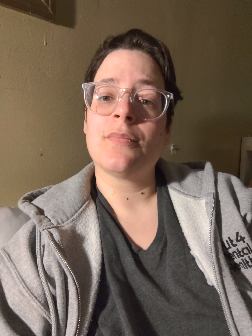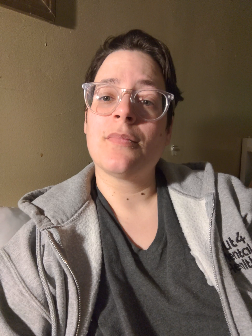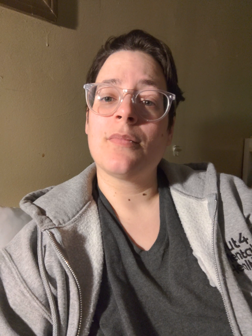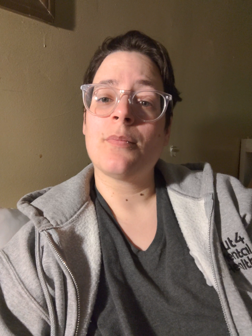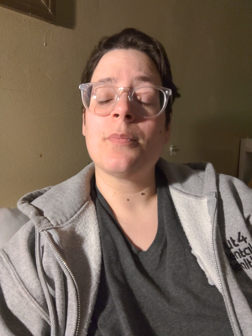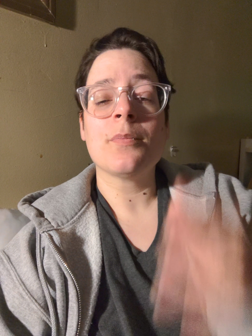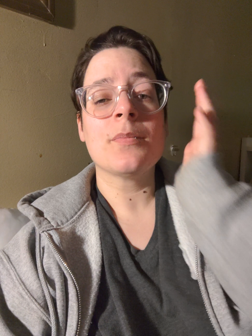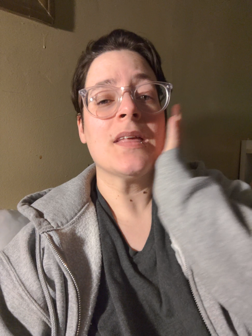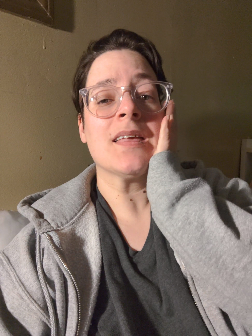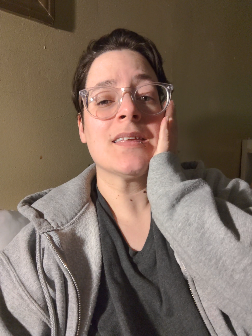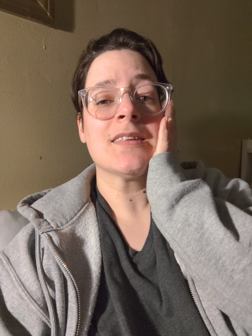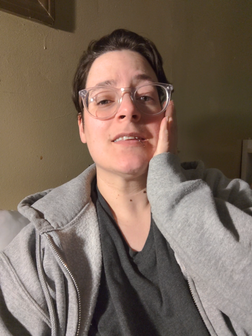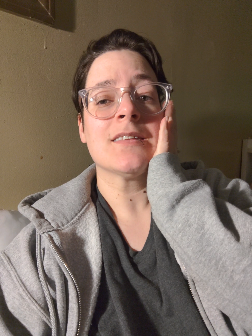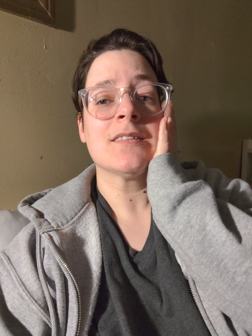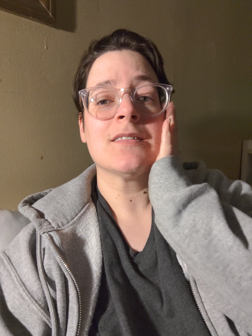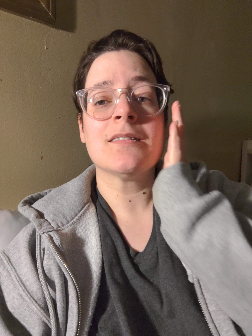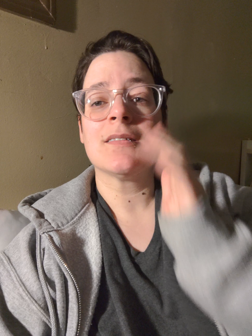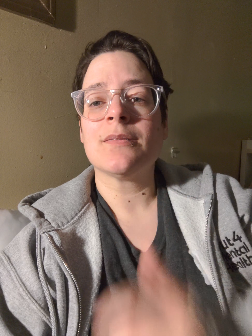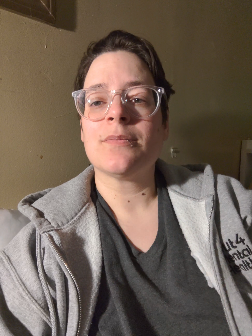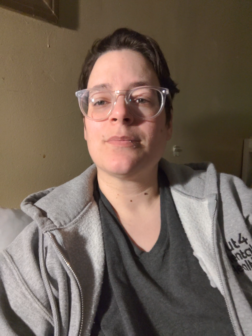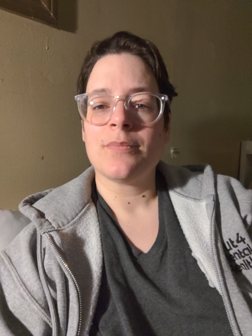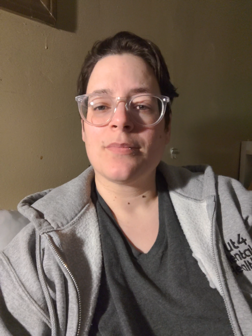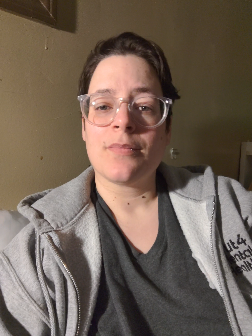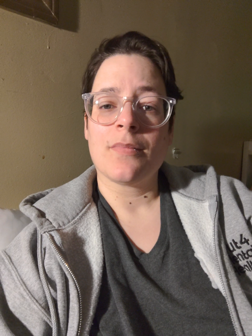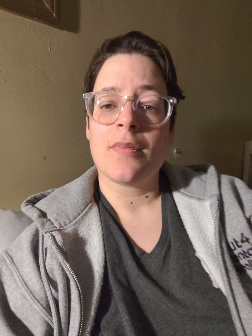bed